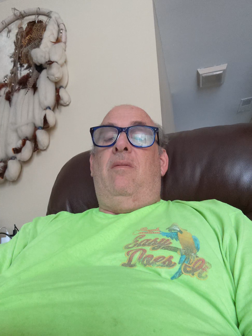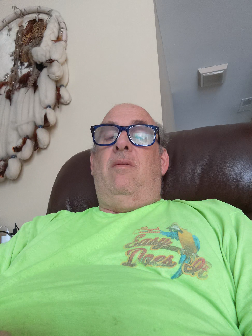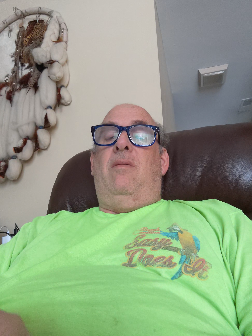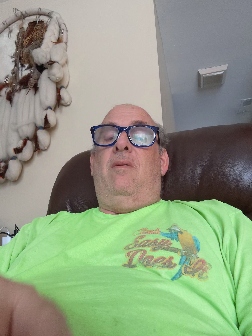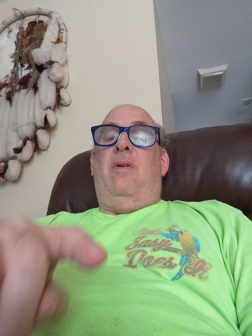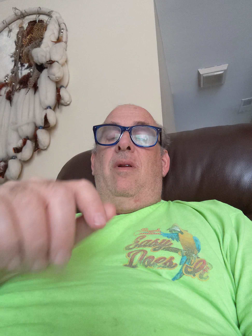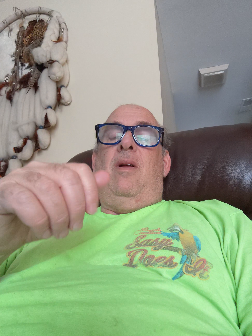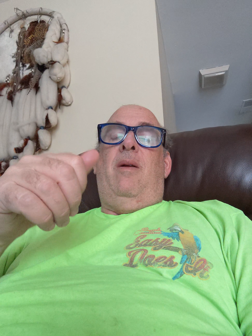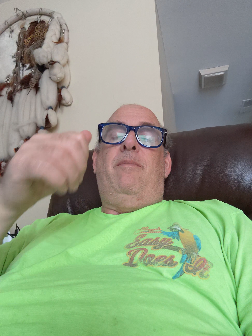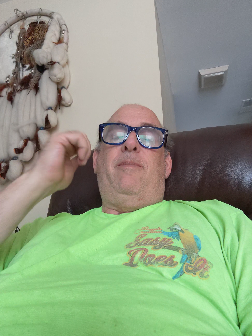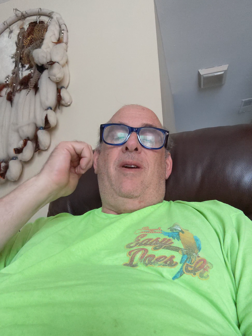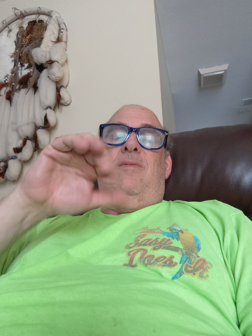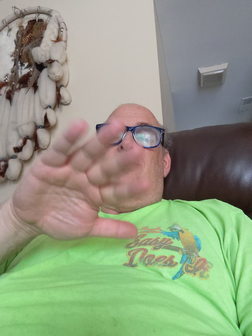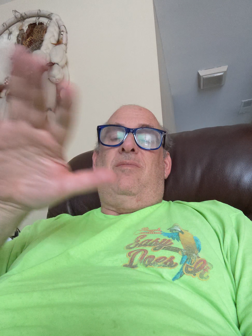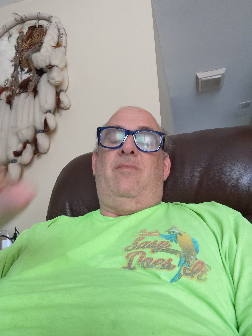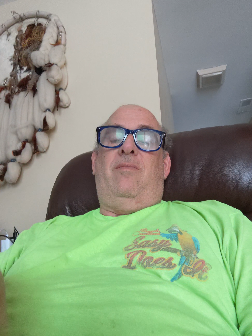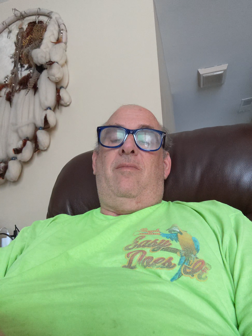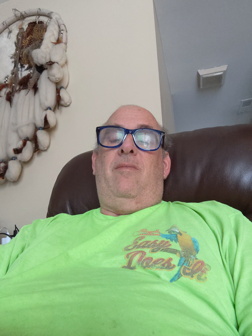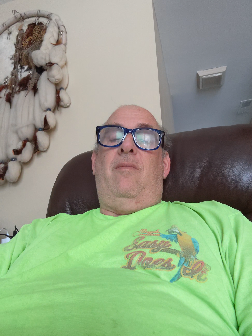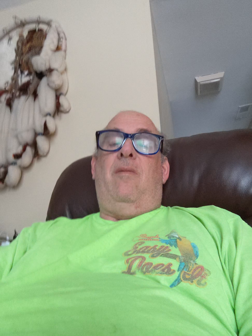backyard